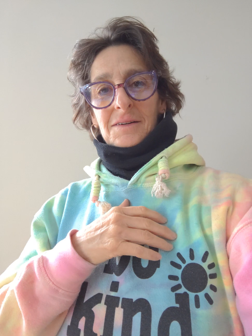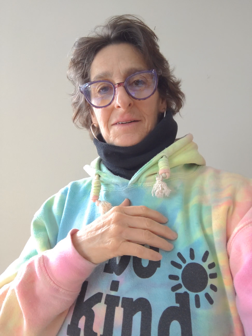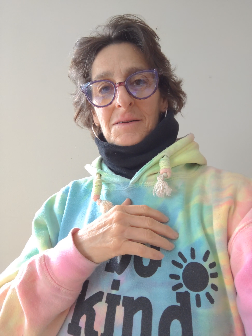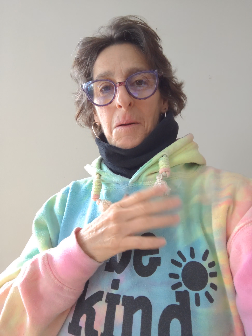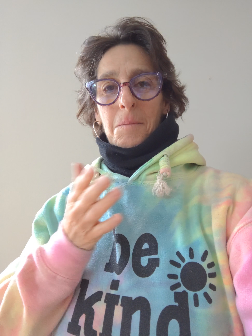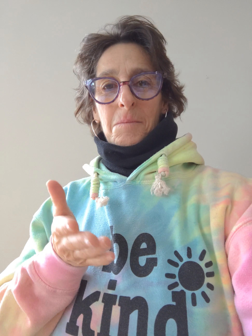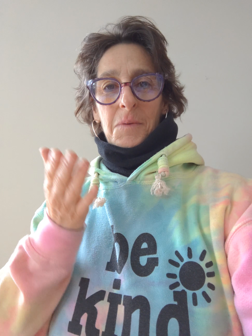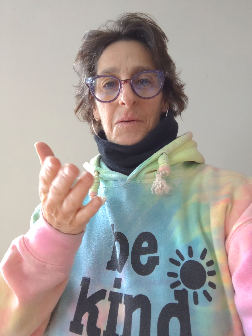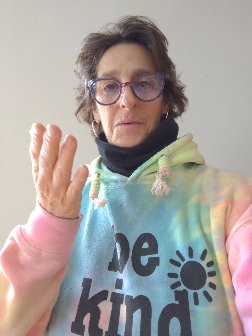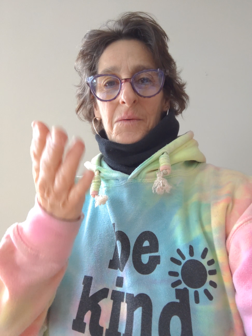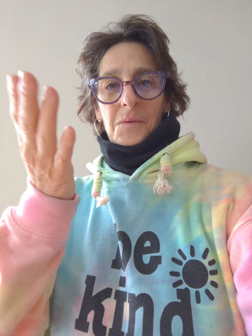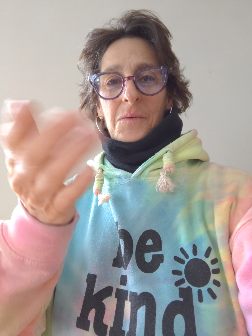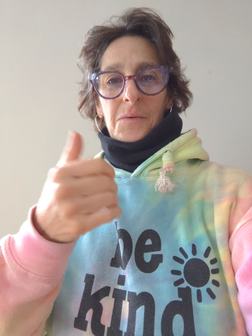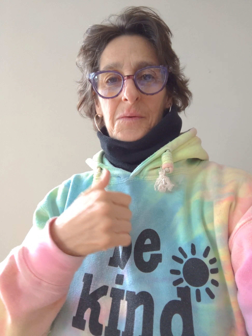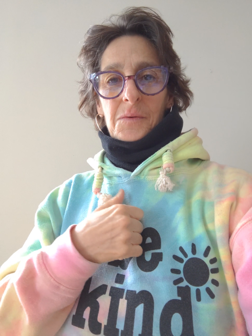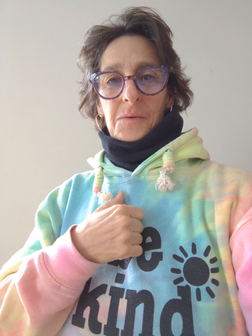boat